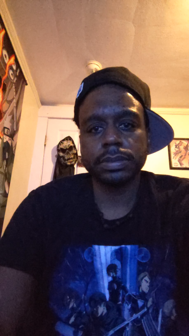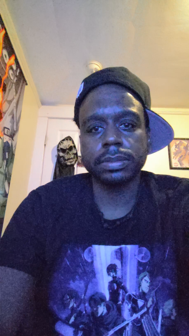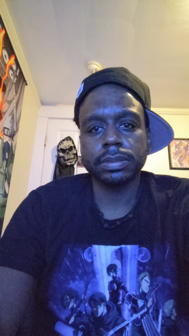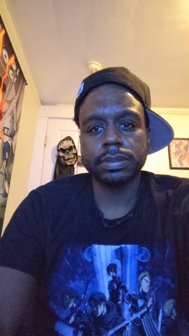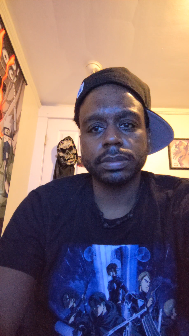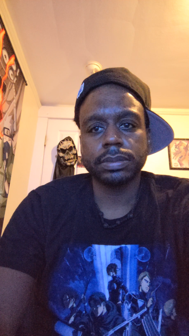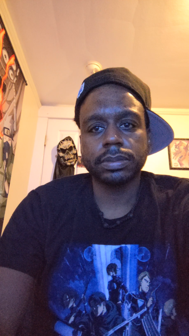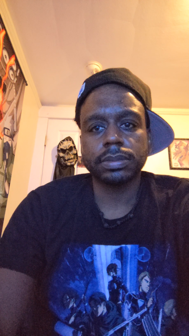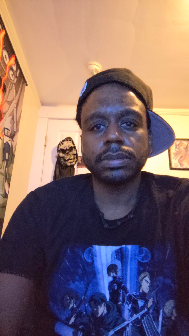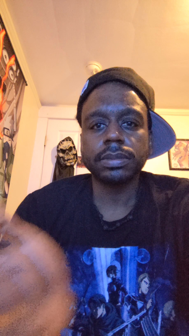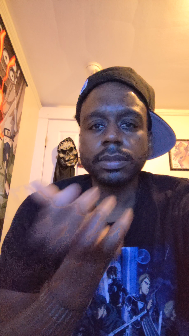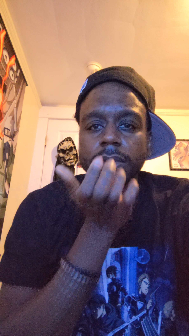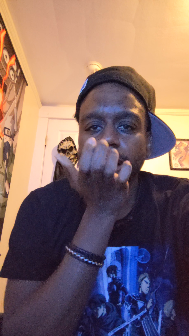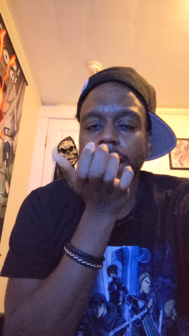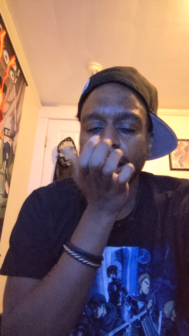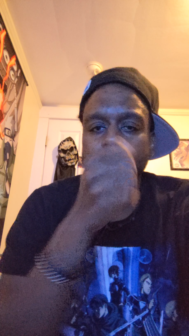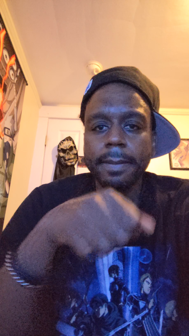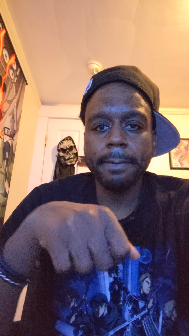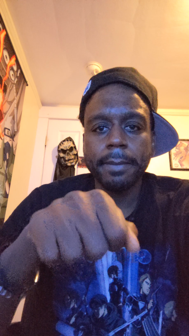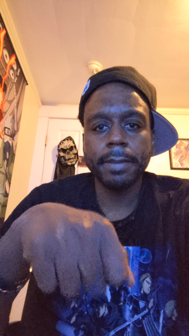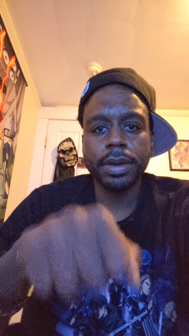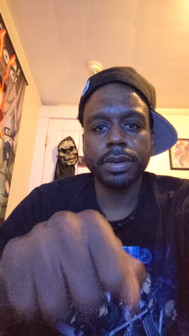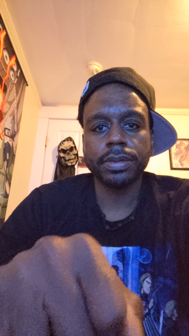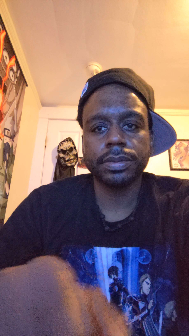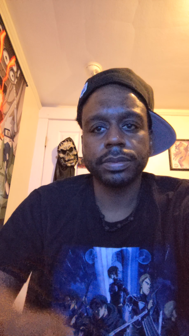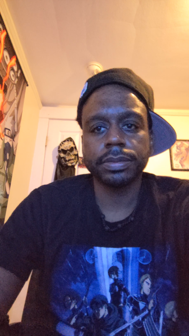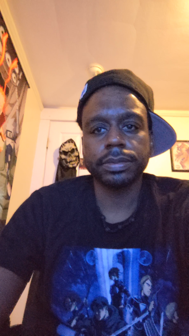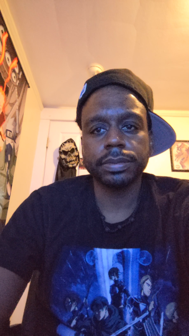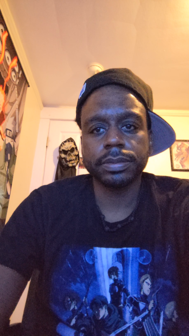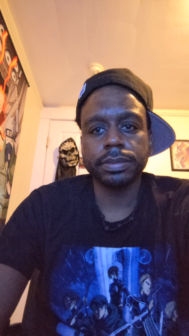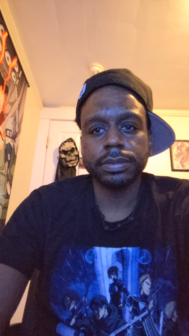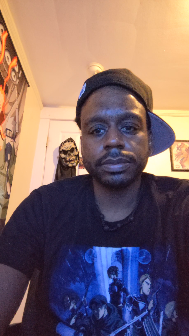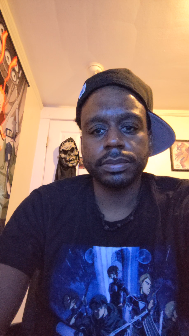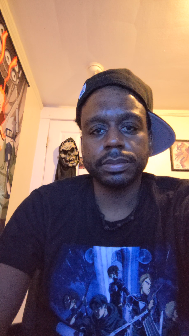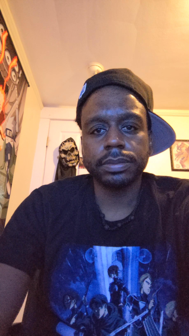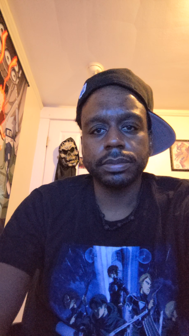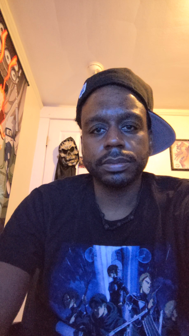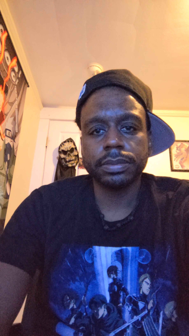lawn mower